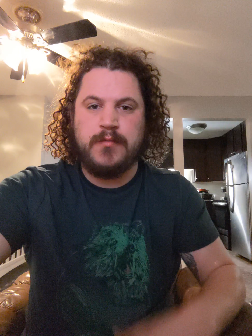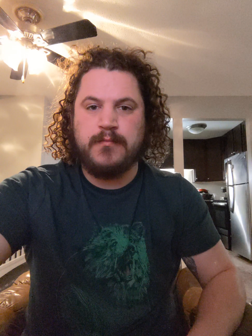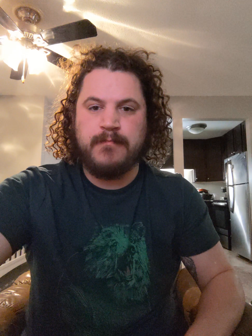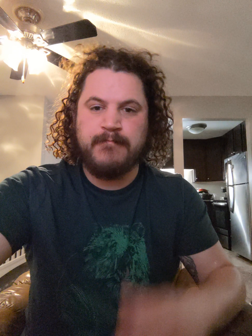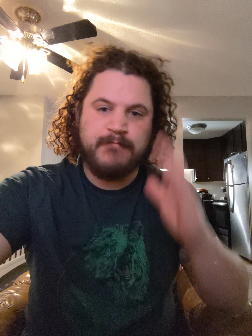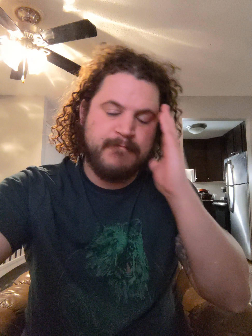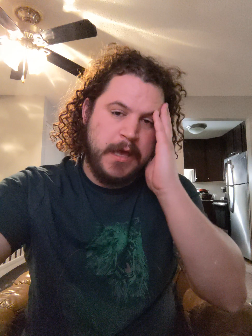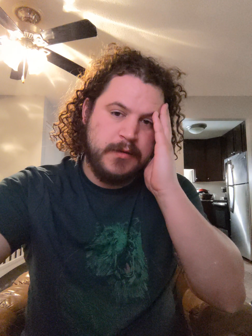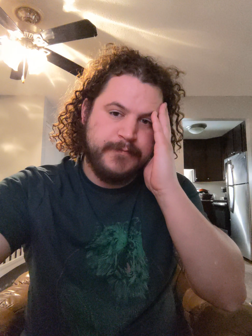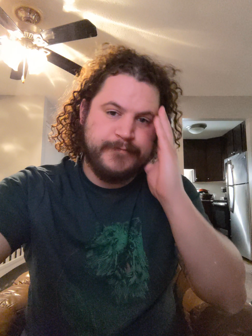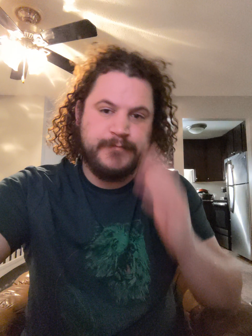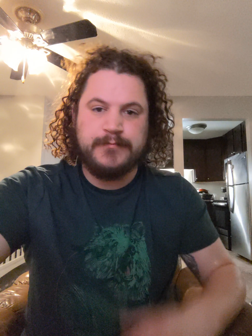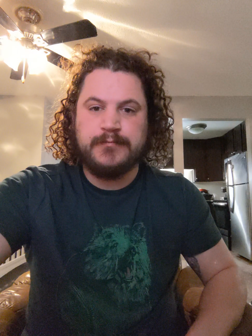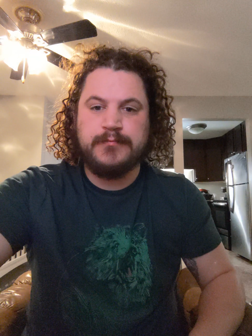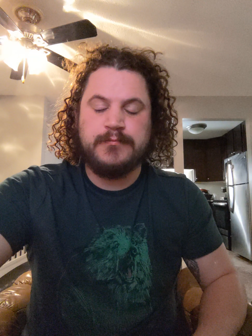bed